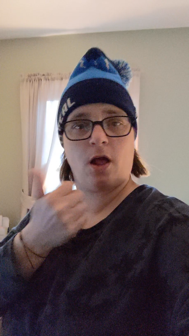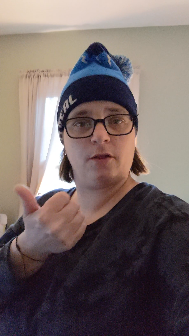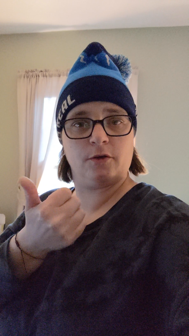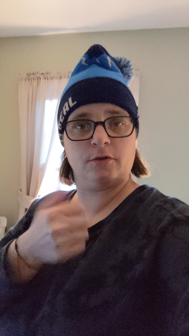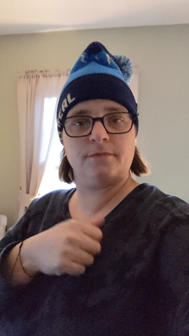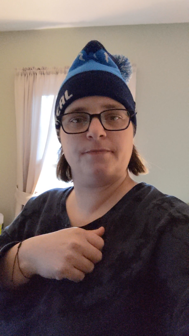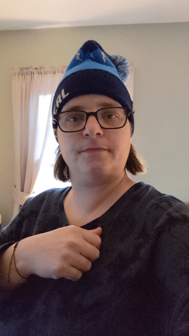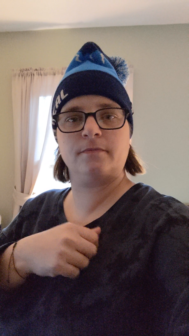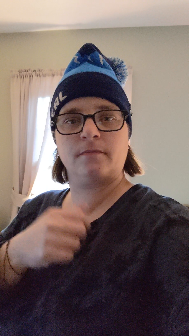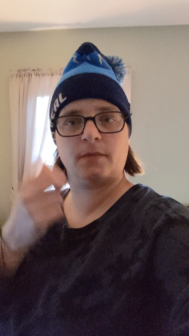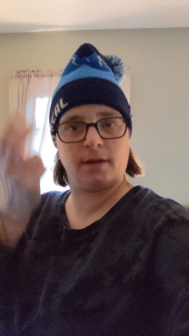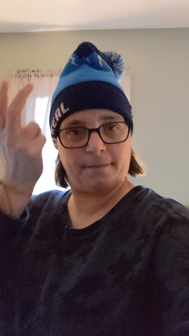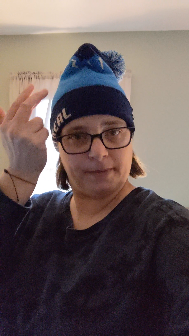bunny